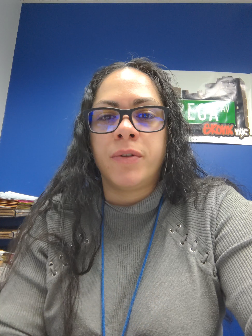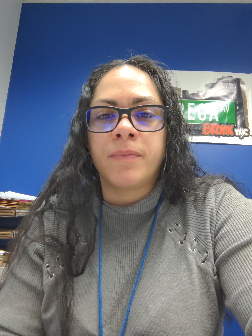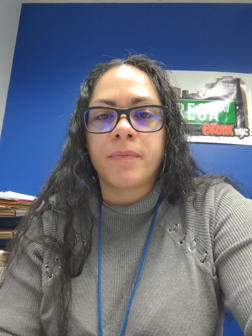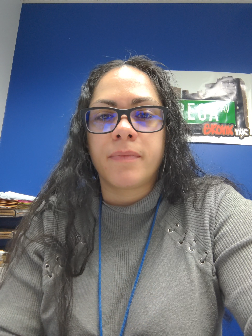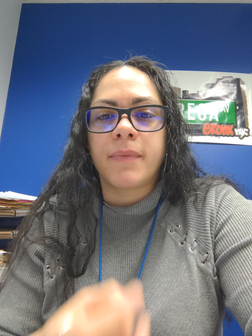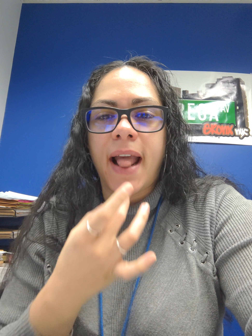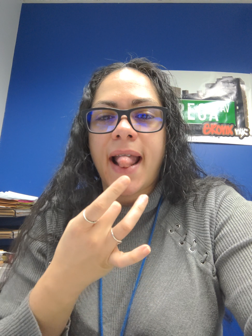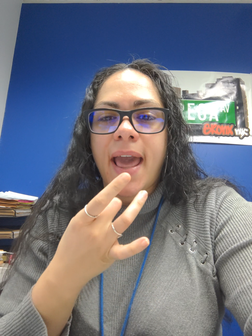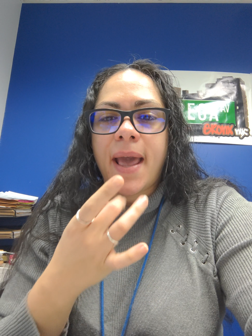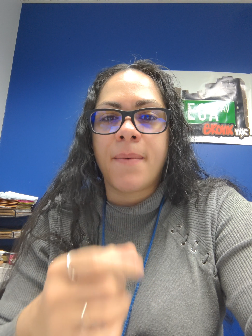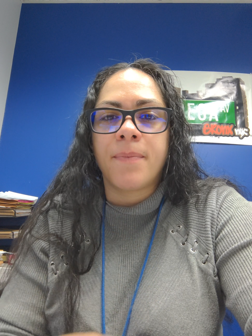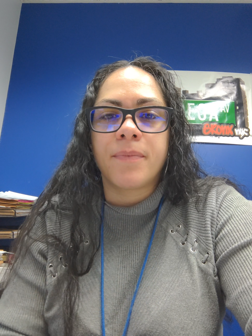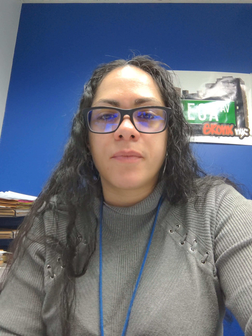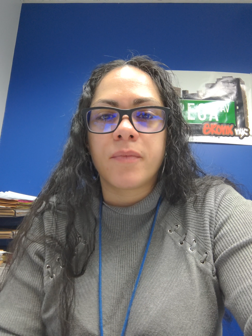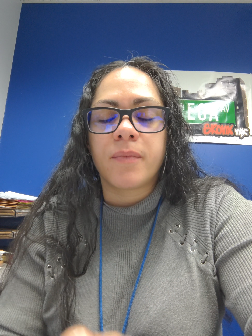lamp